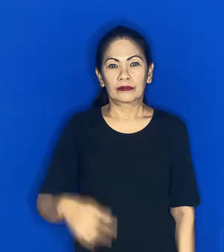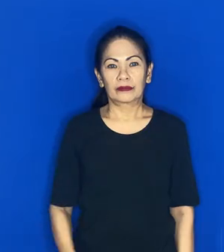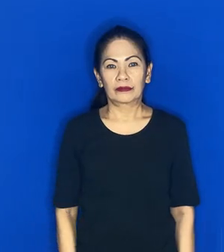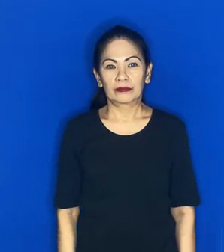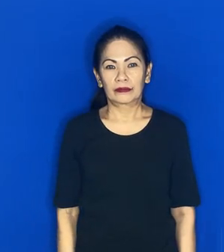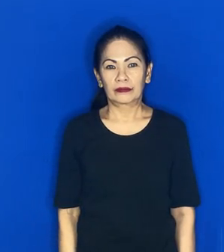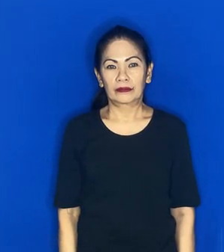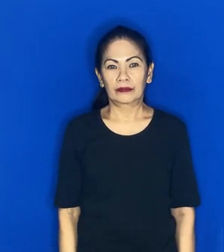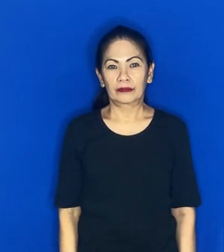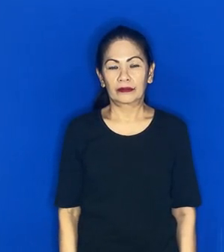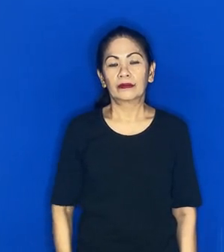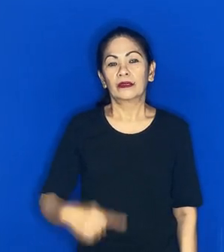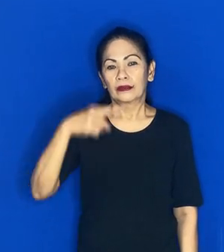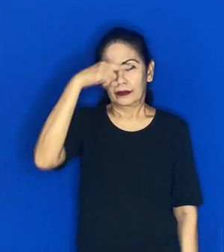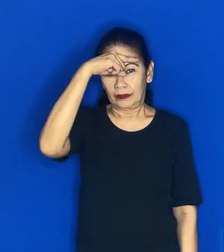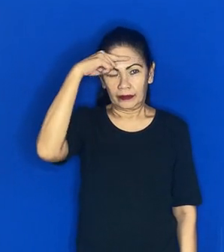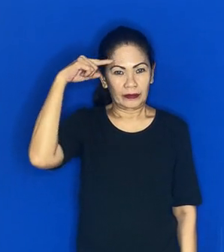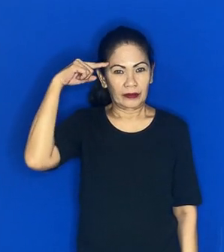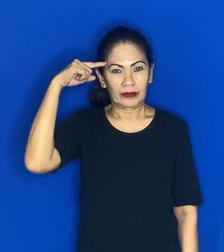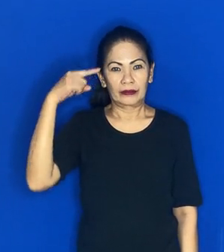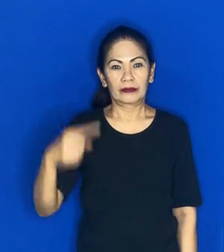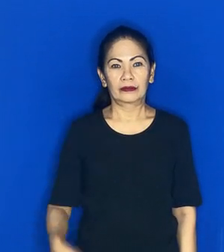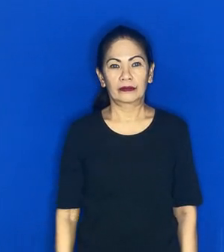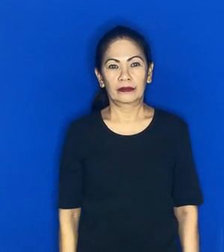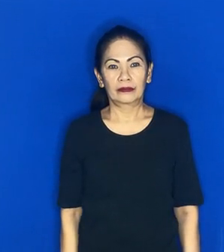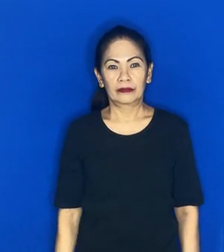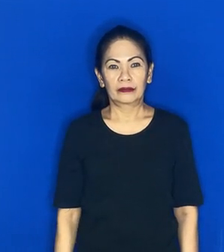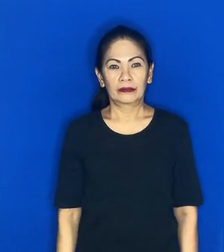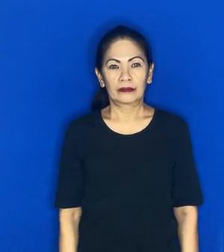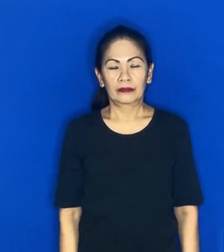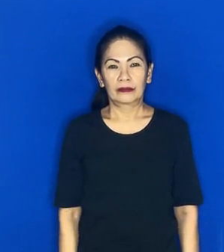black